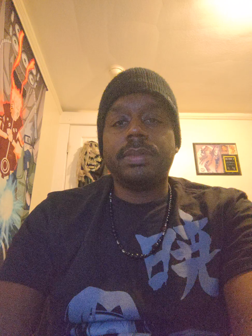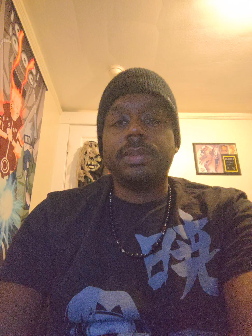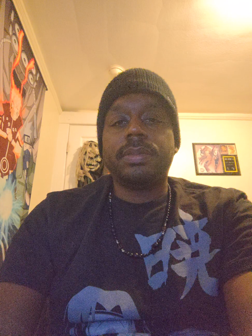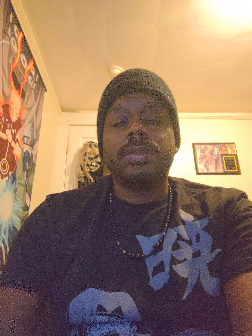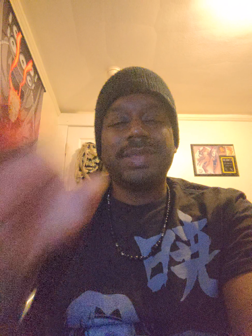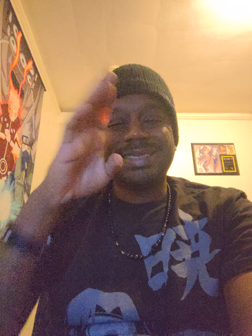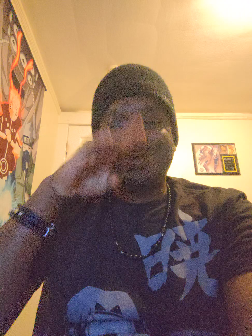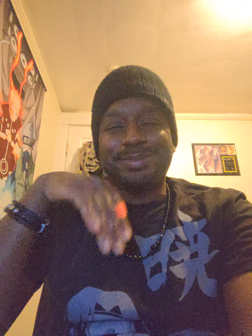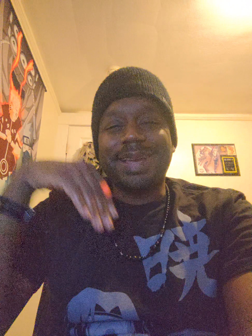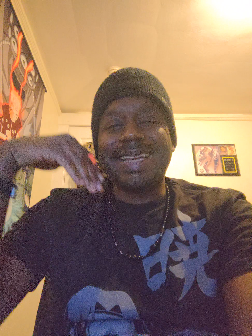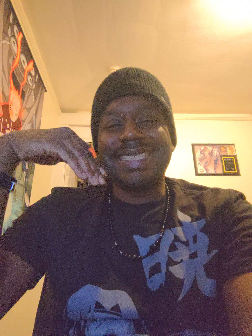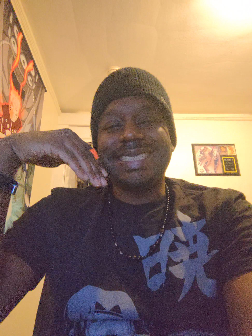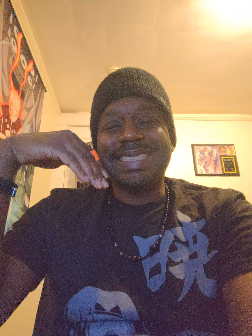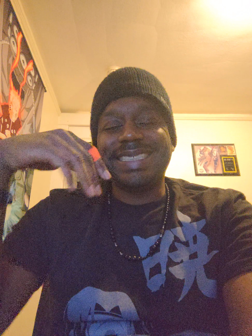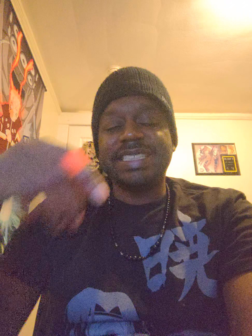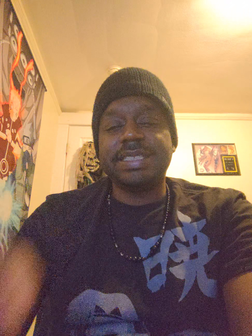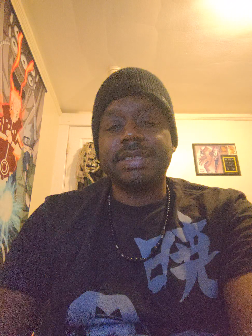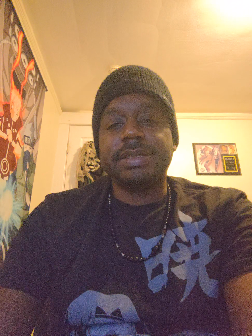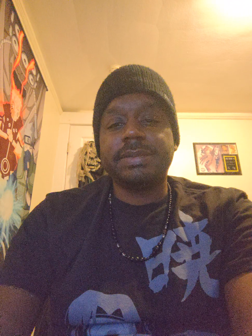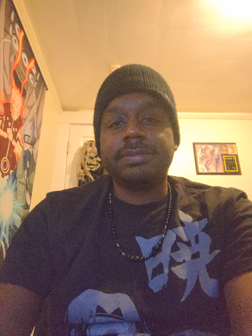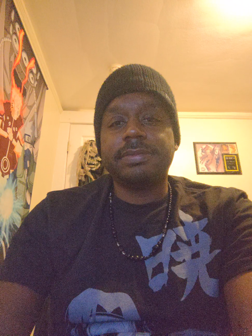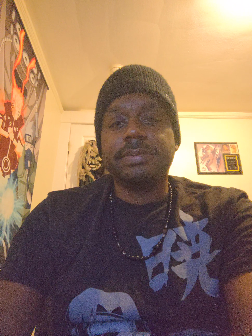smile